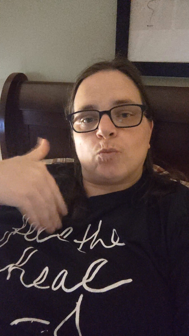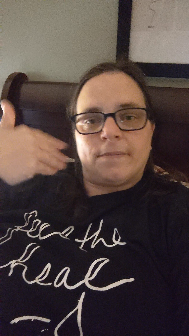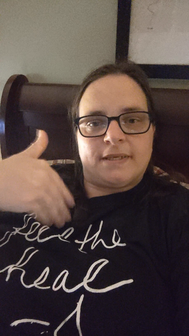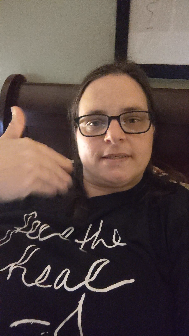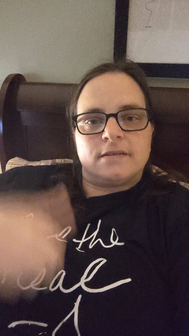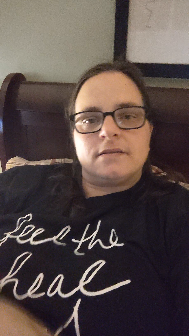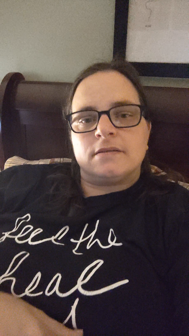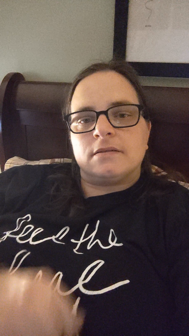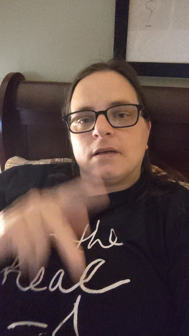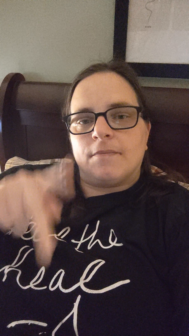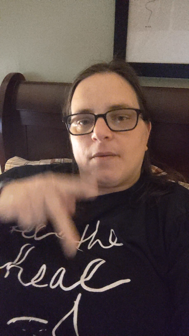people